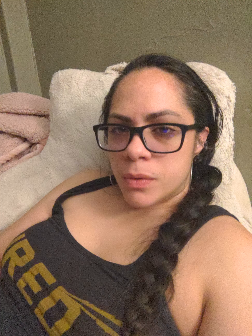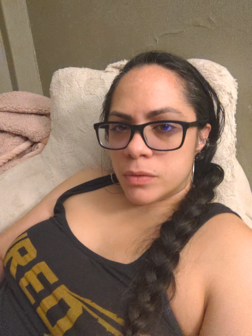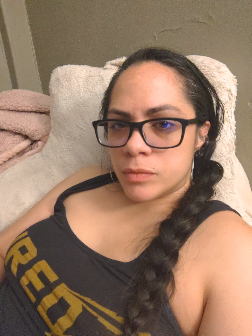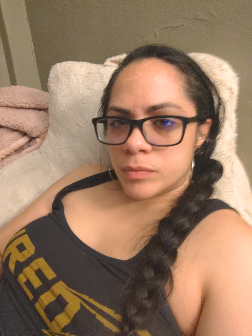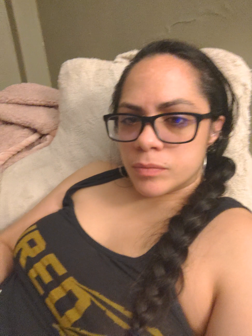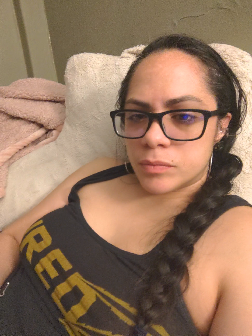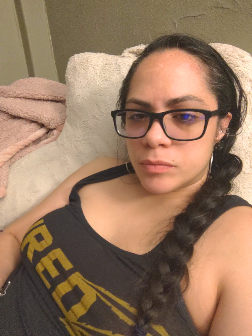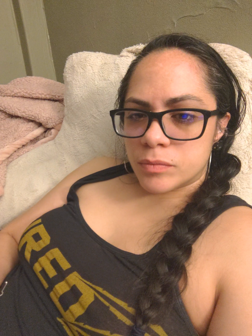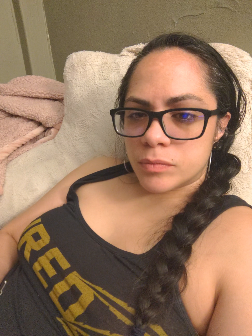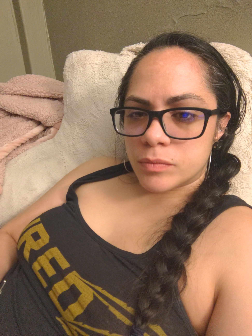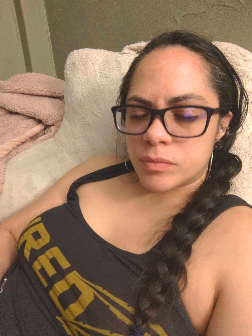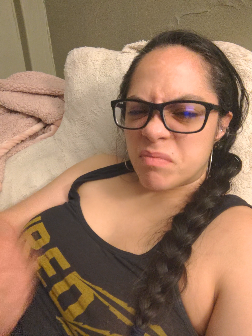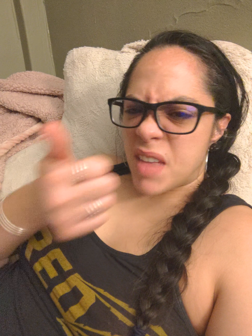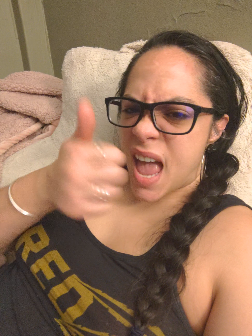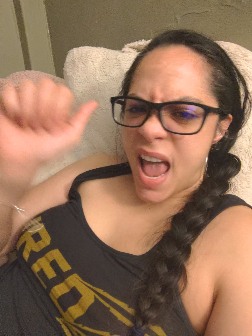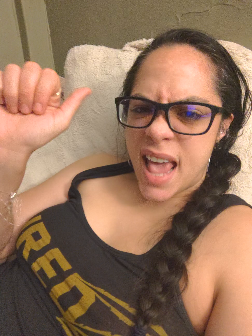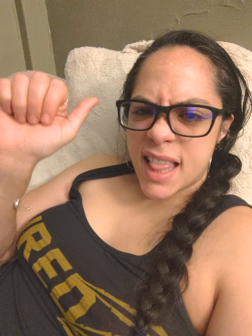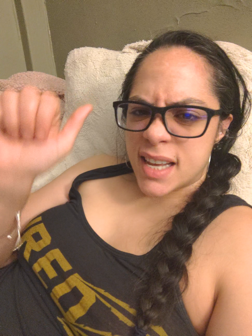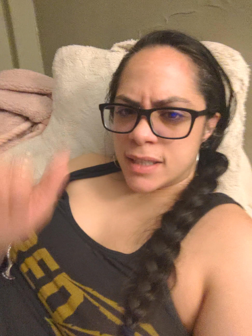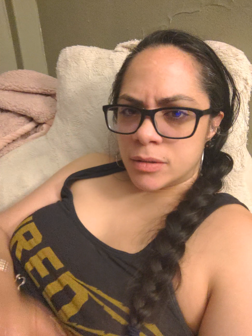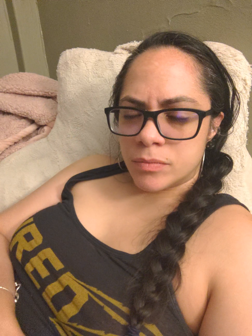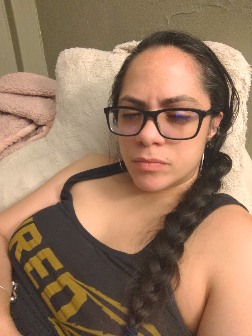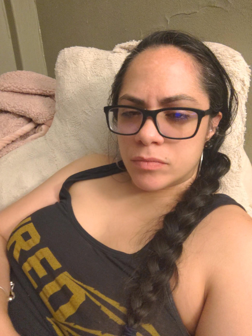any